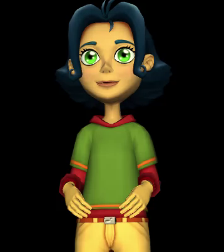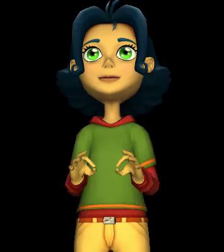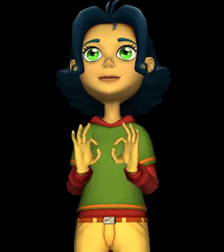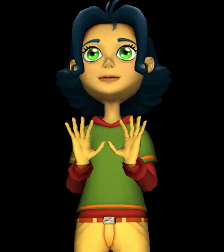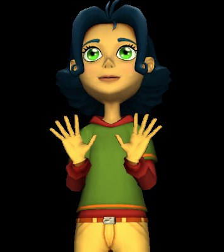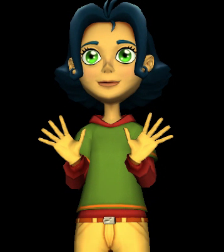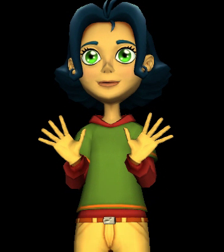وقت